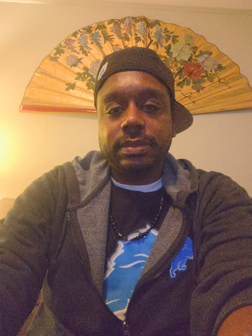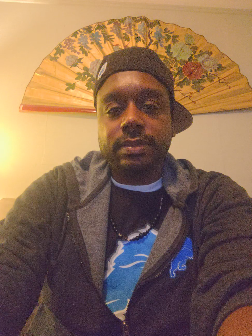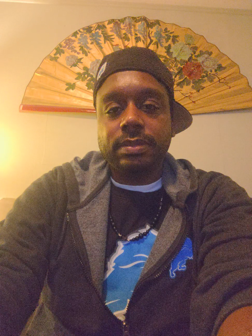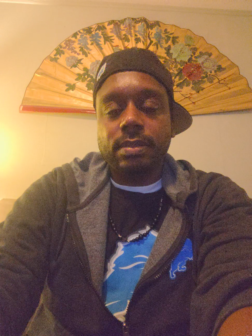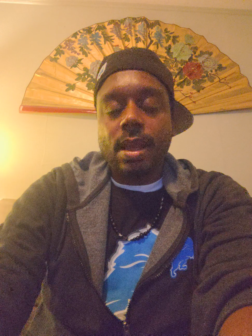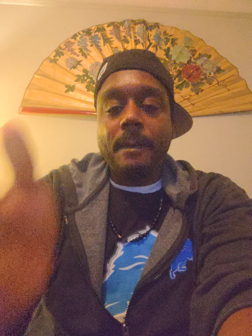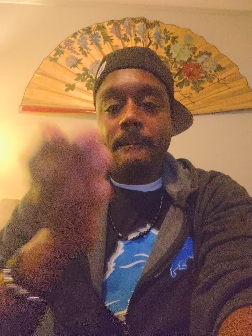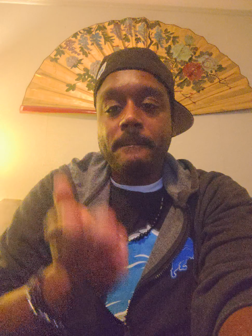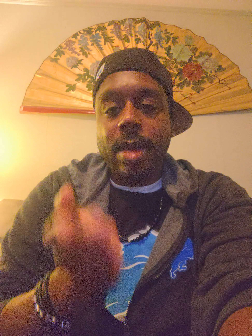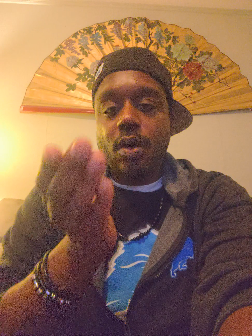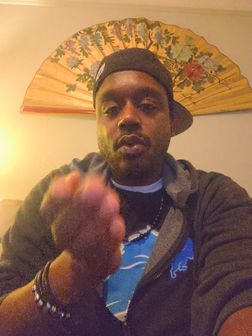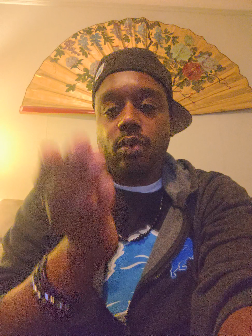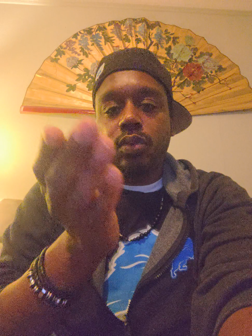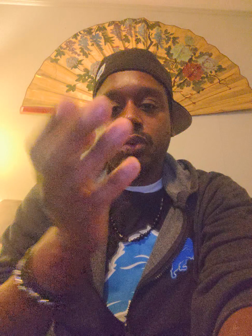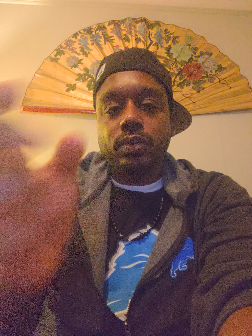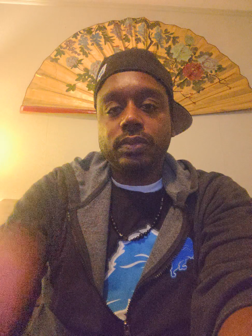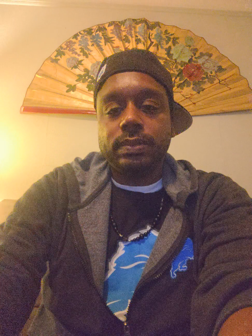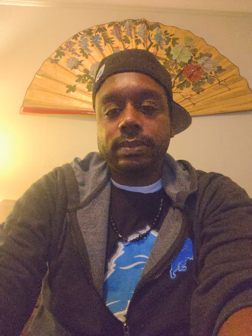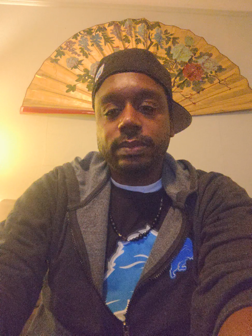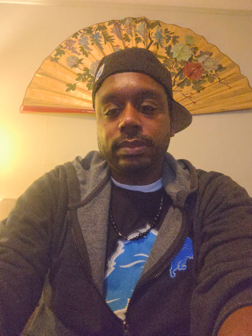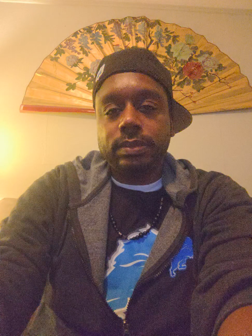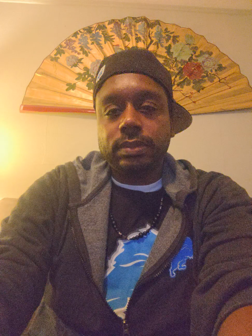boat